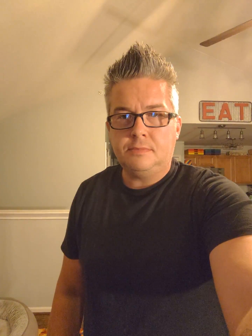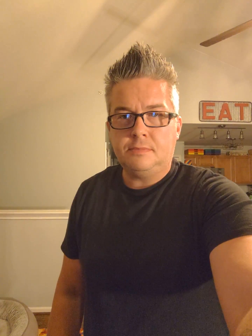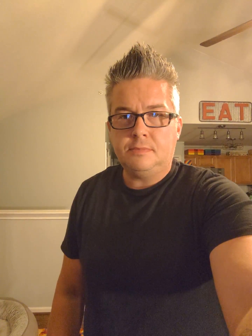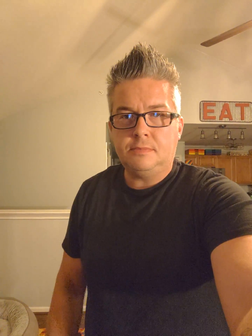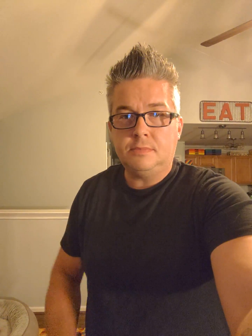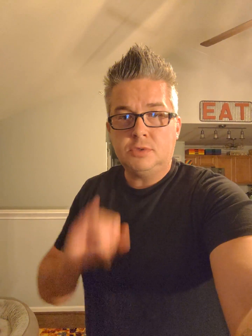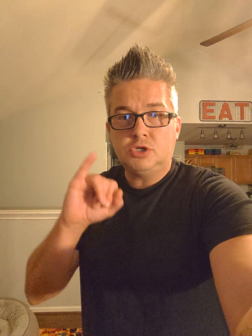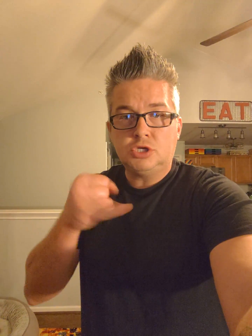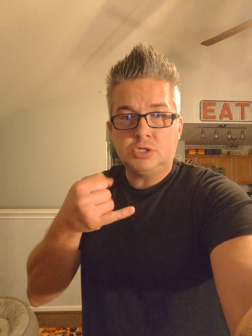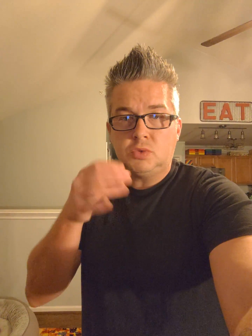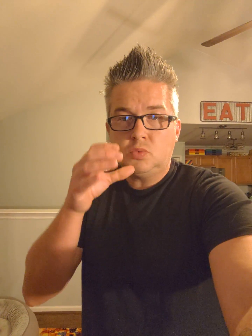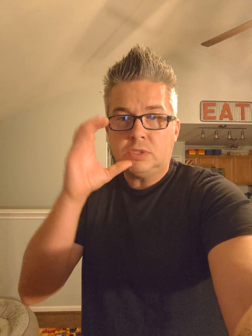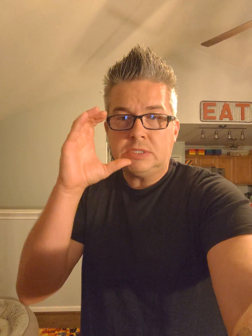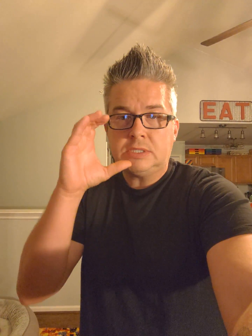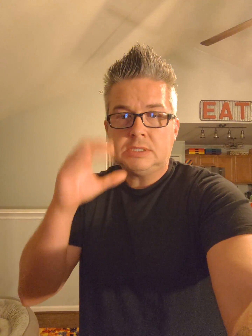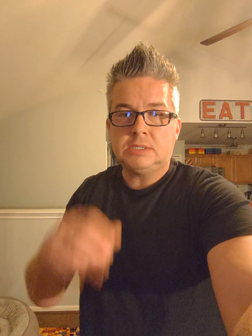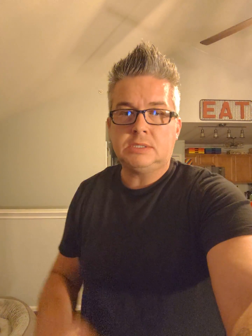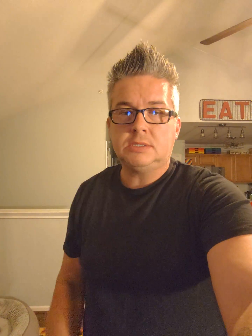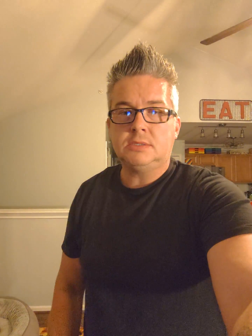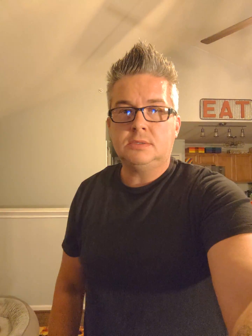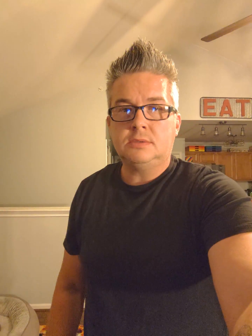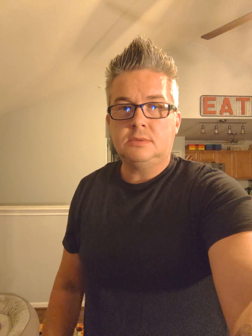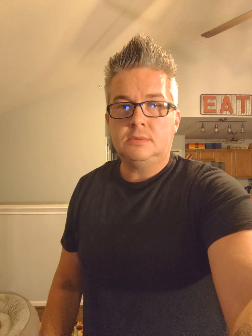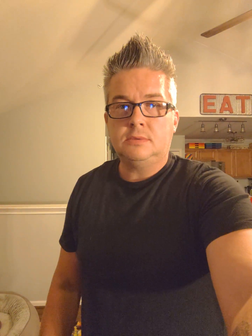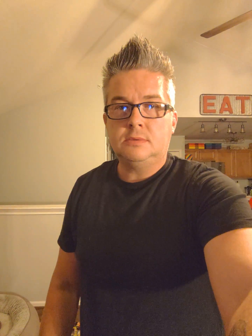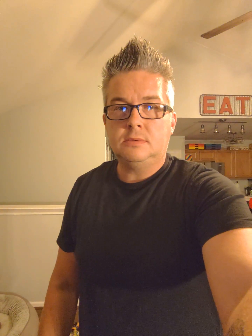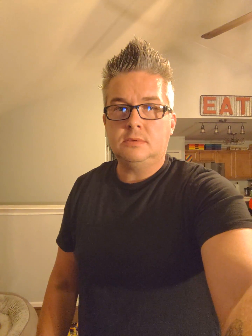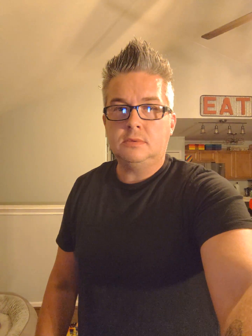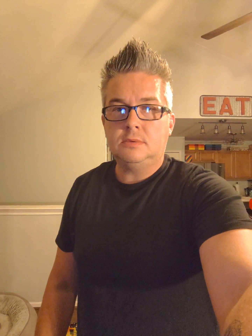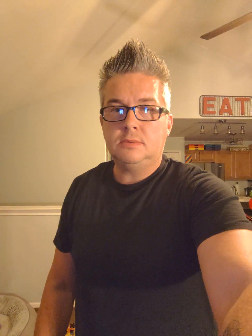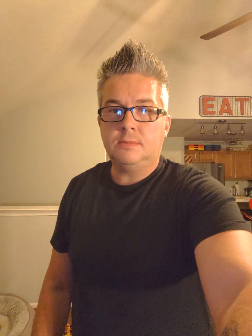juice